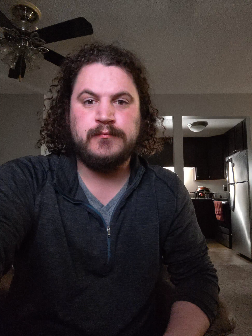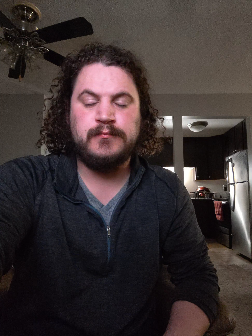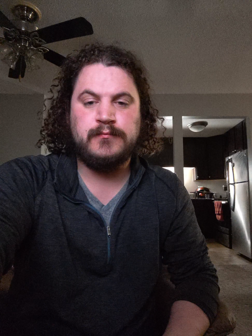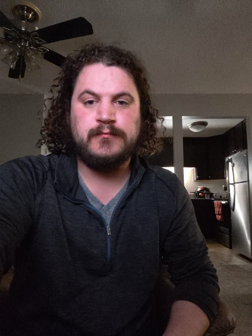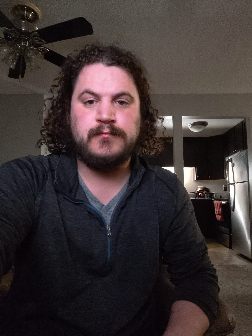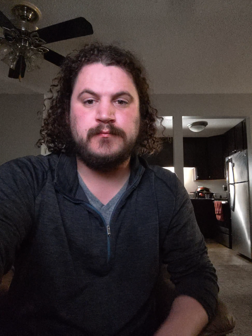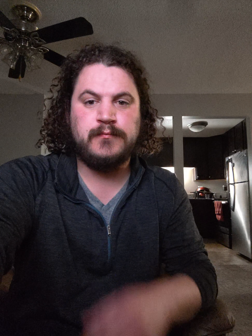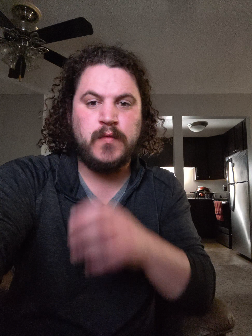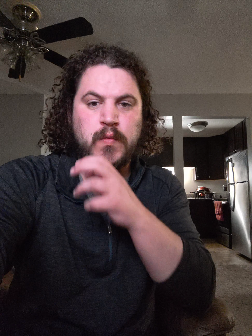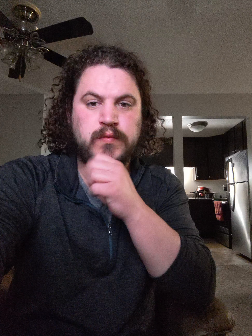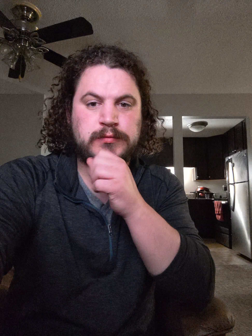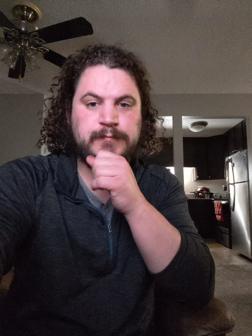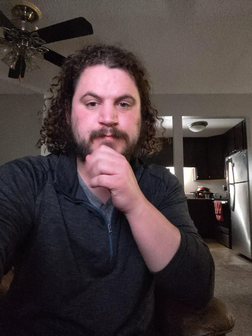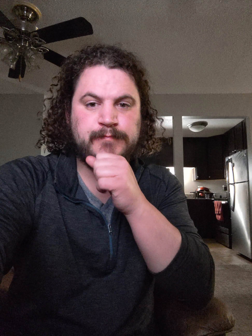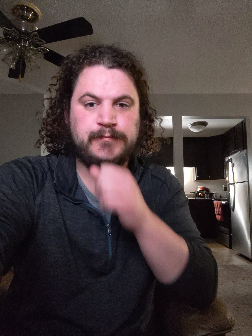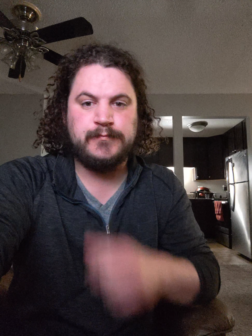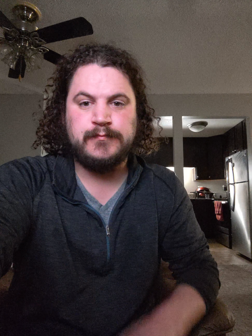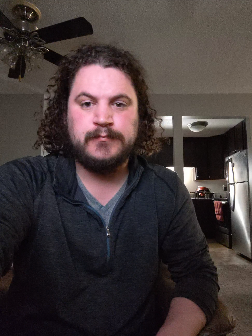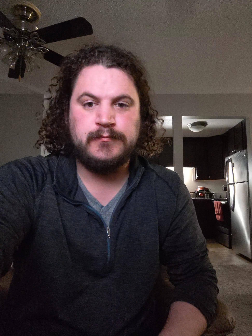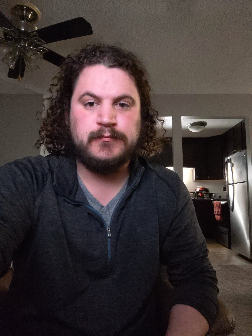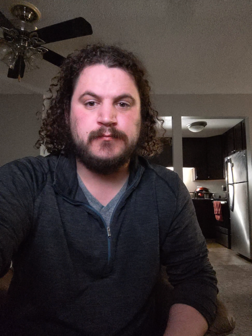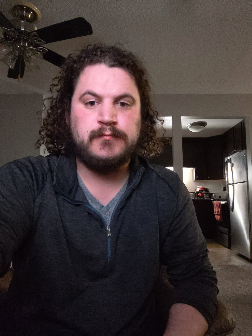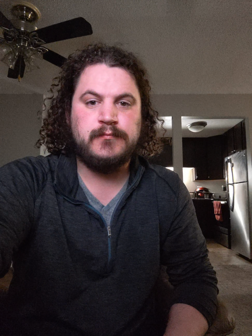orange